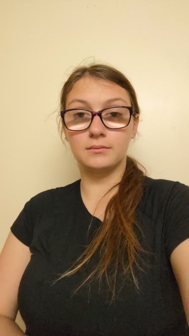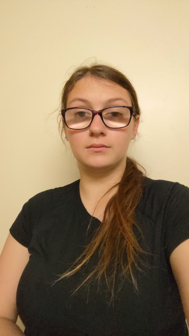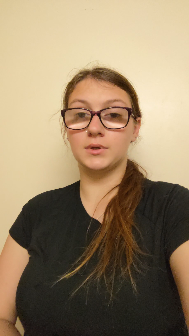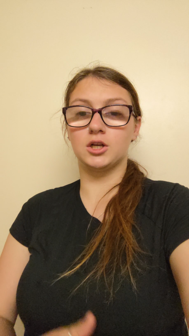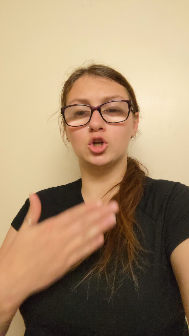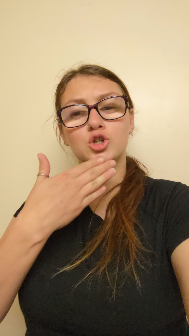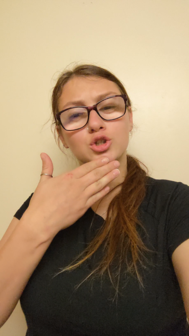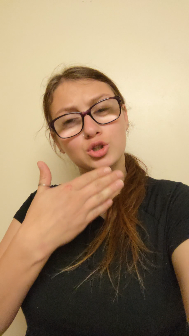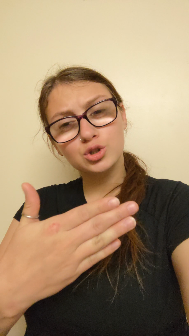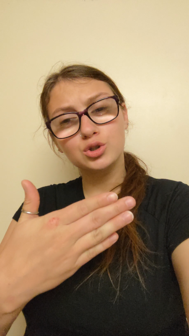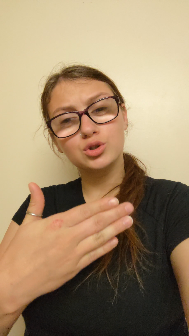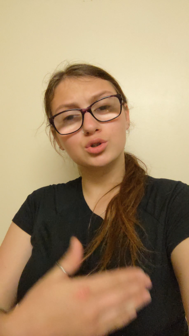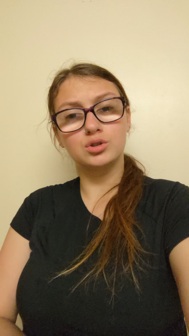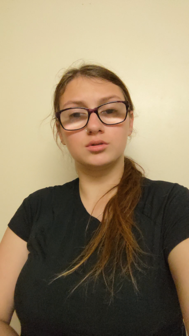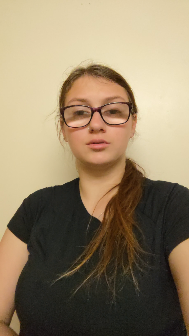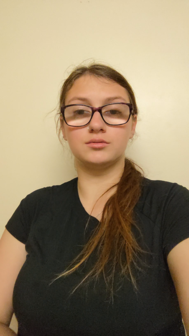good